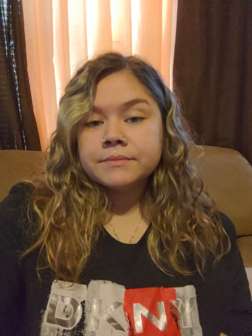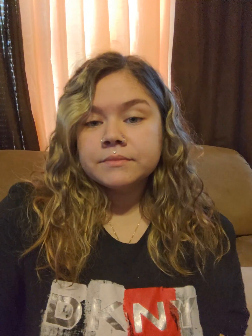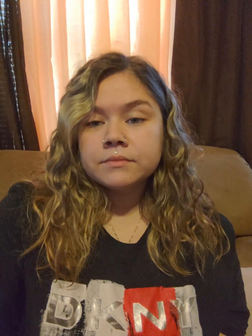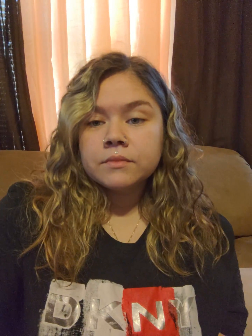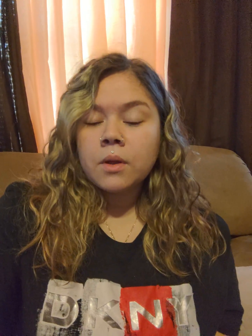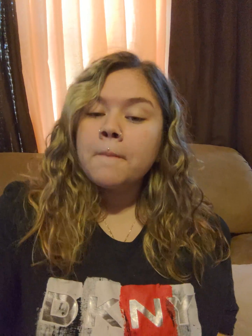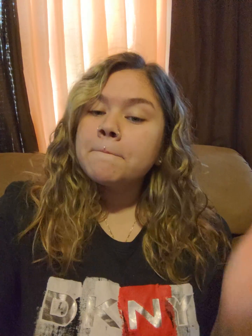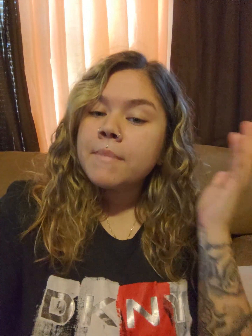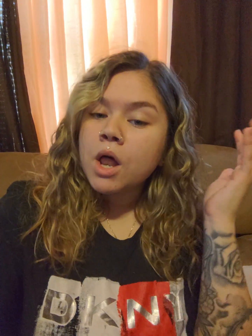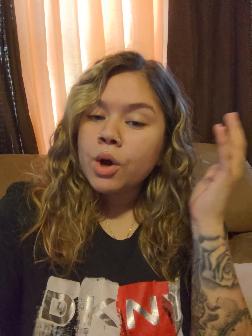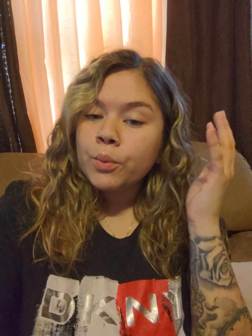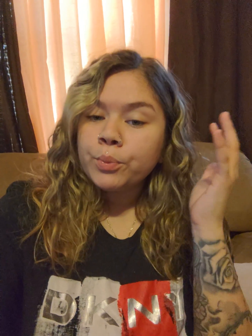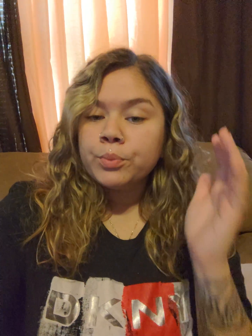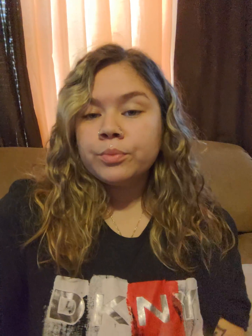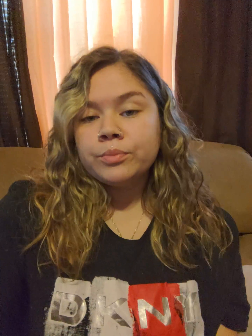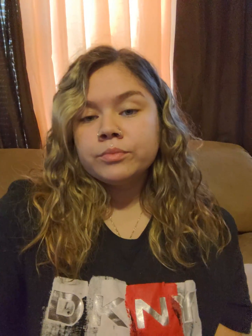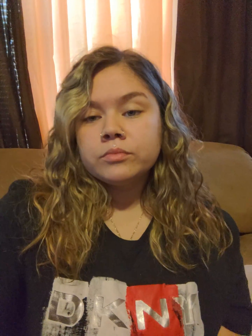pillow